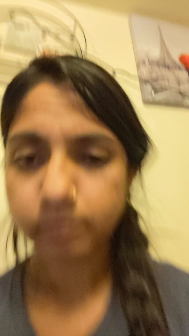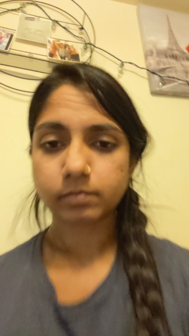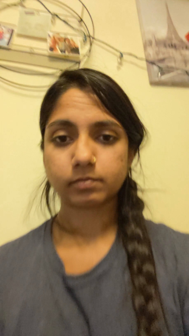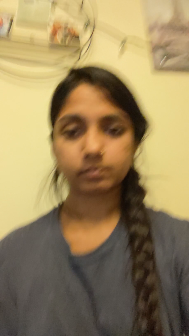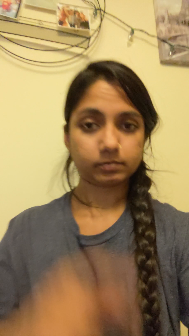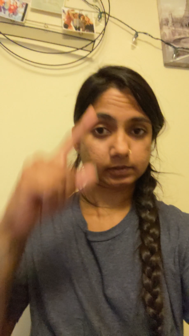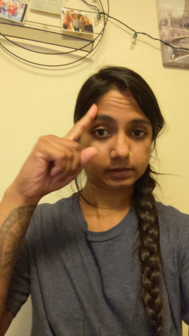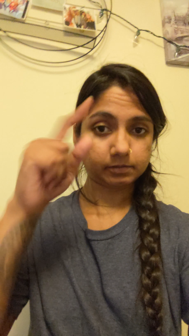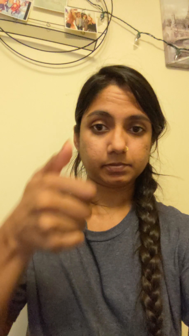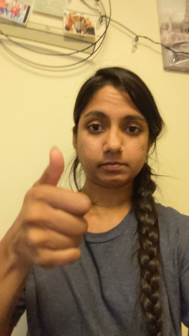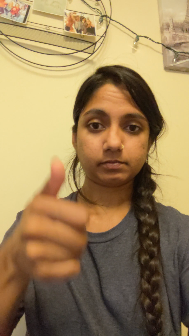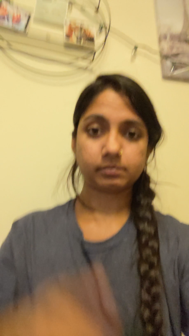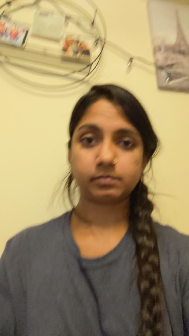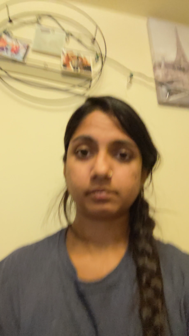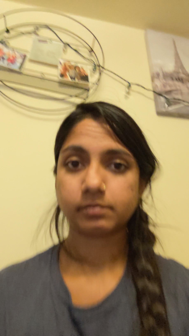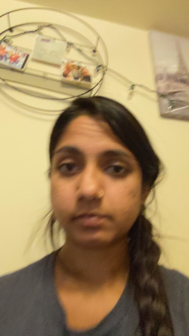dime